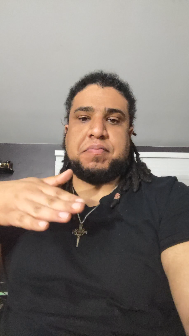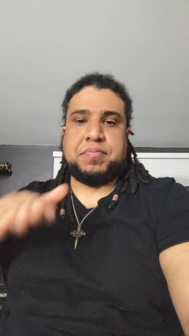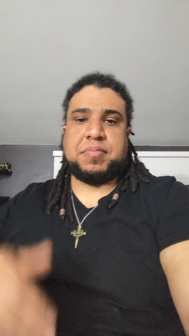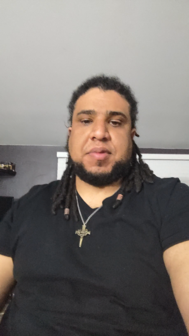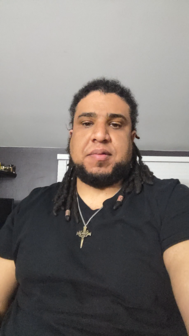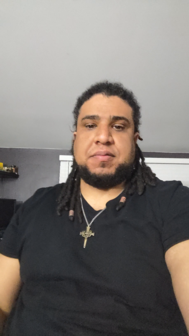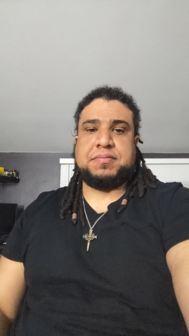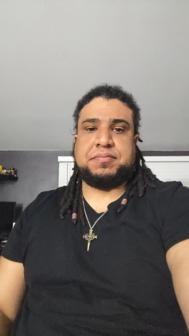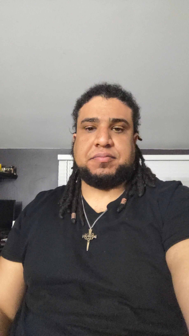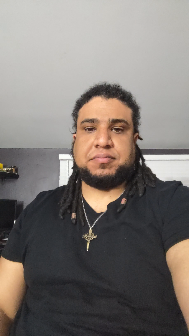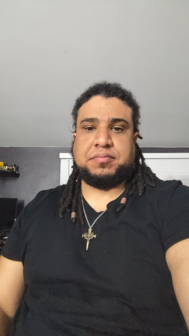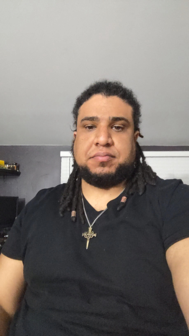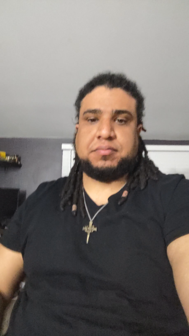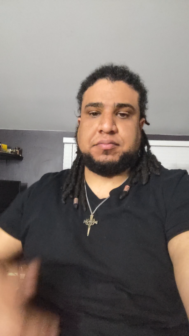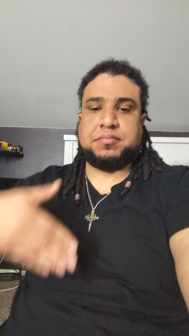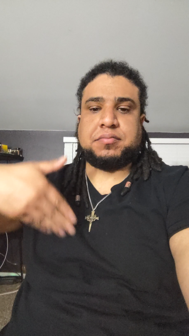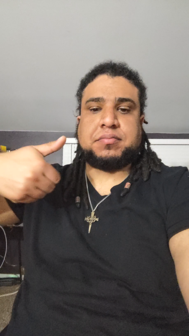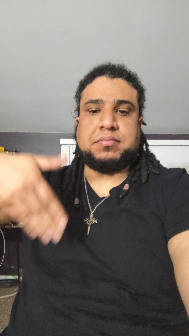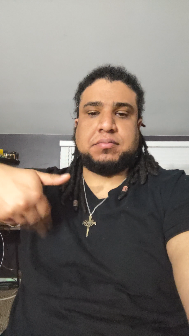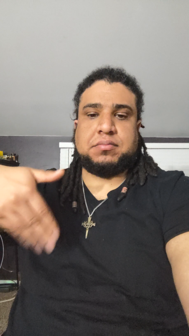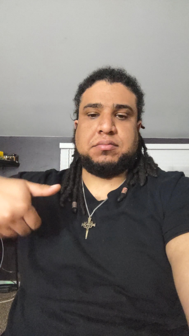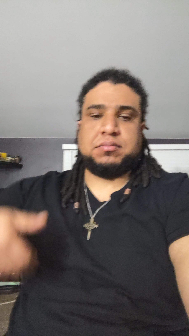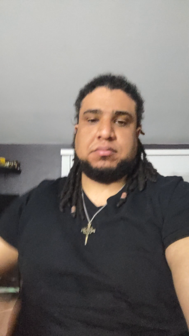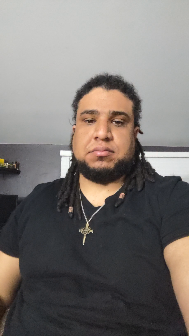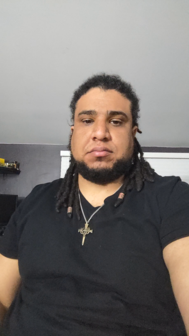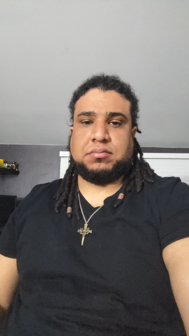pants